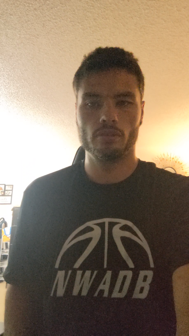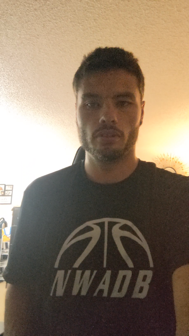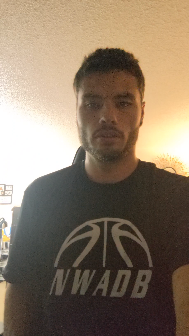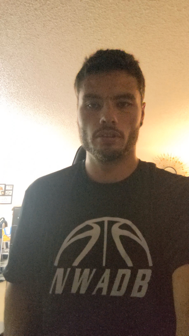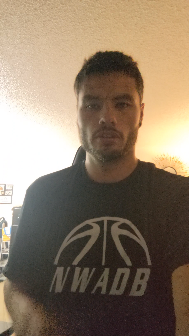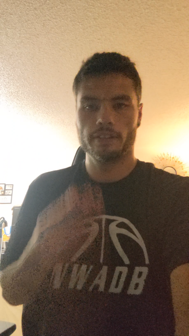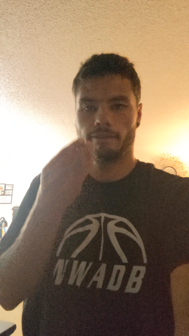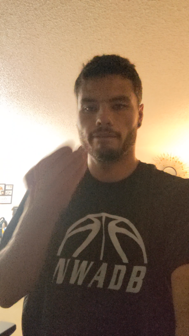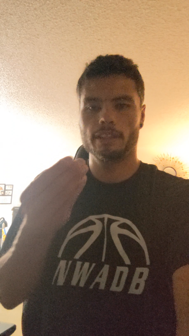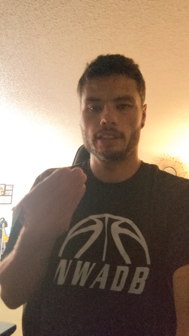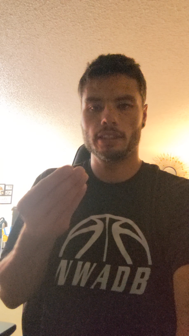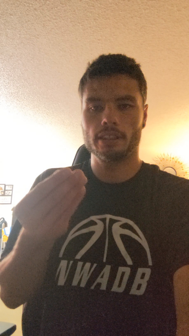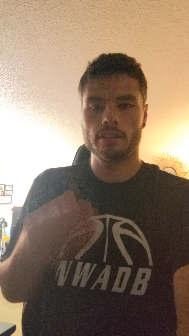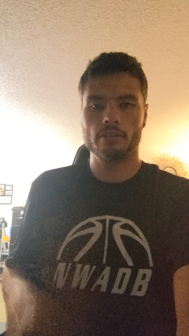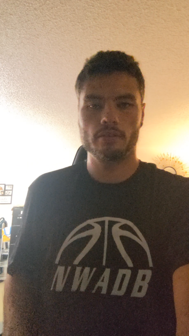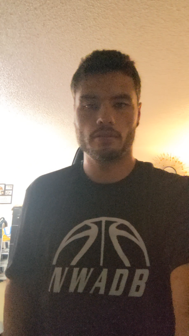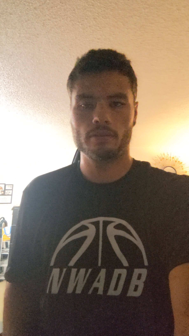feed